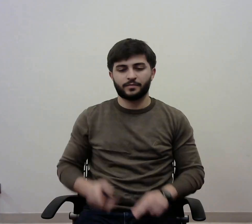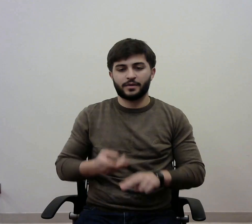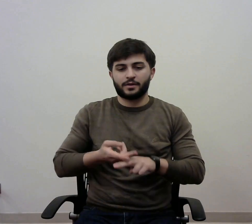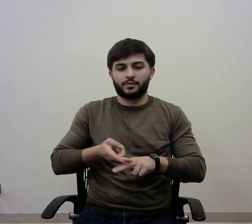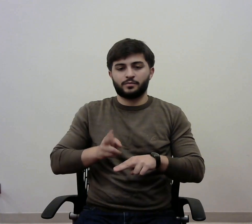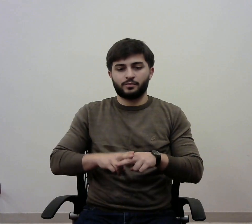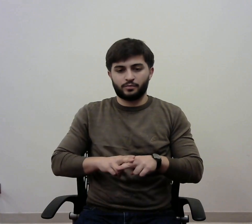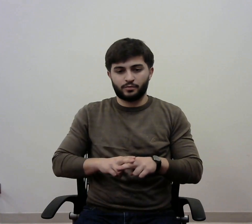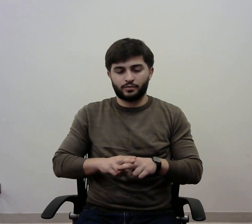bu